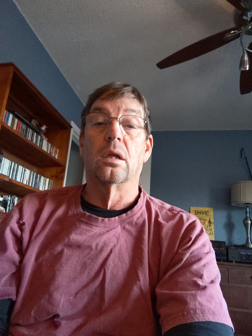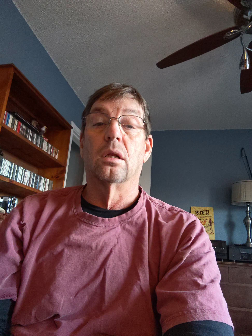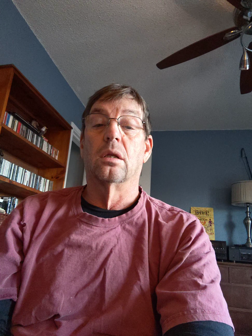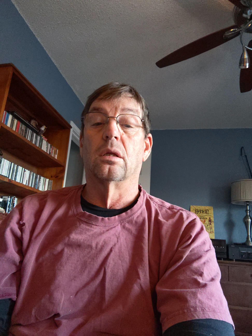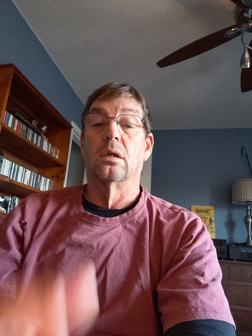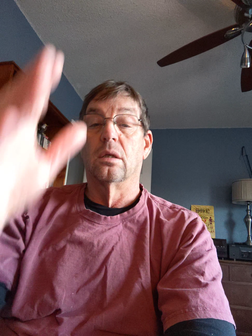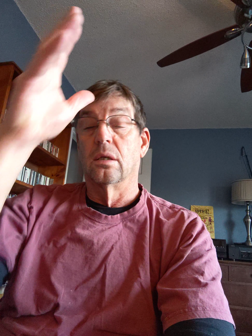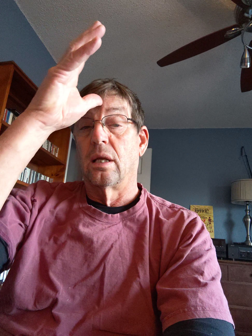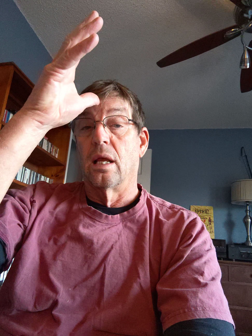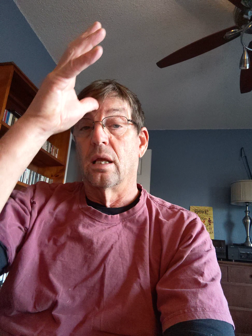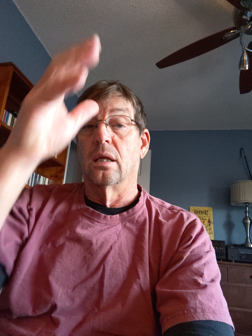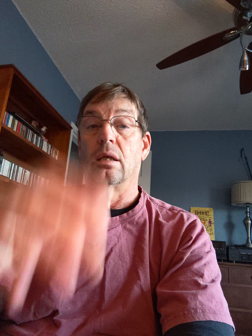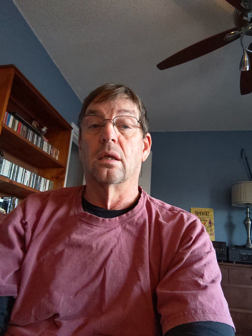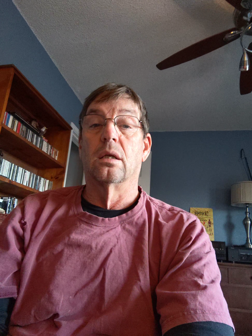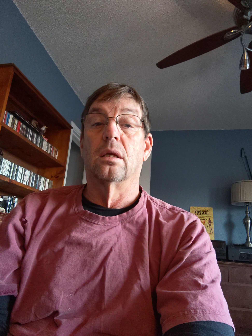dad